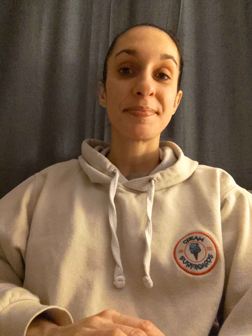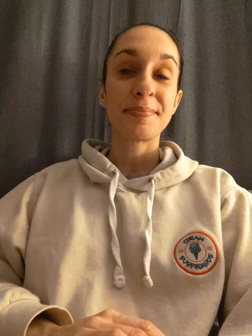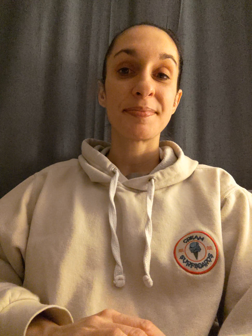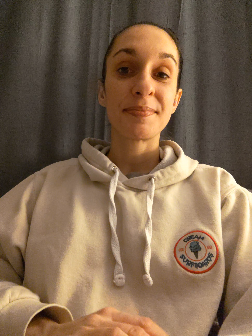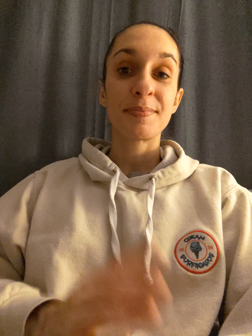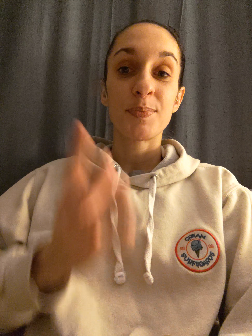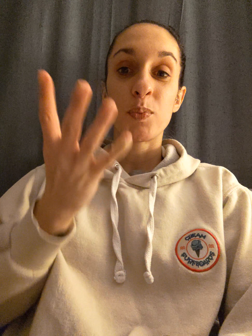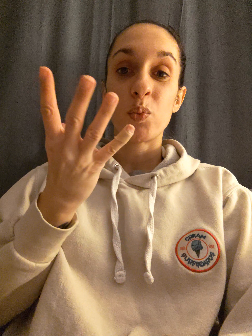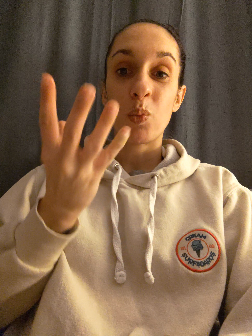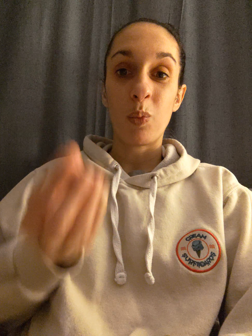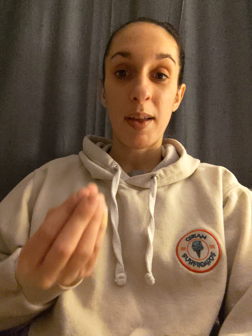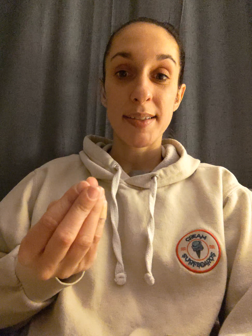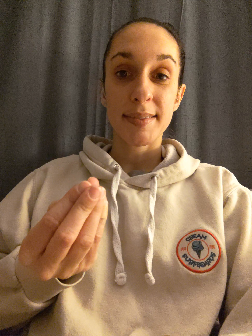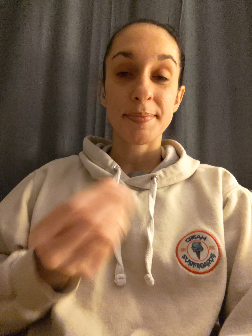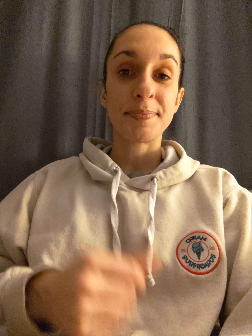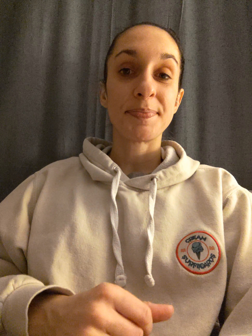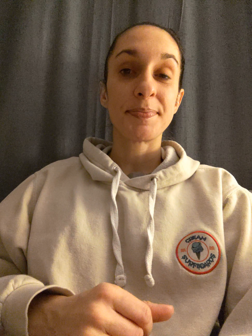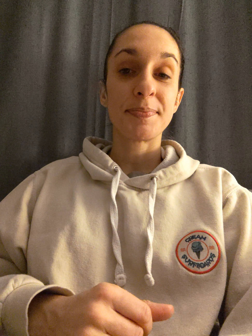wet